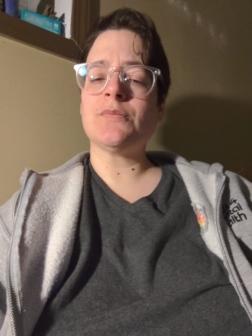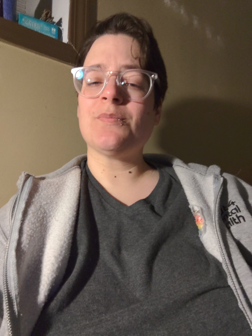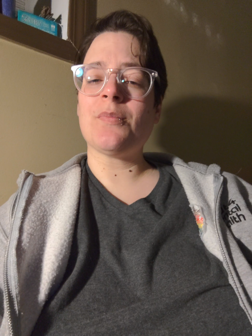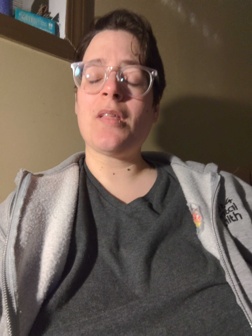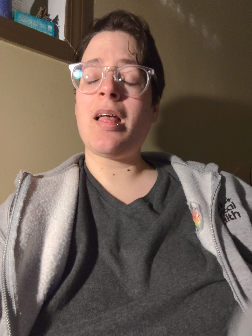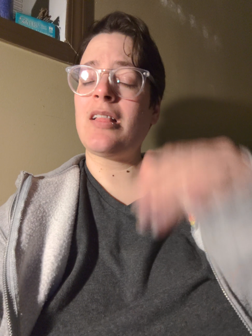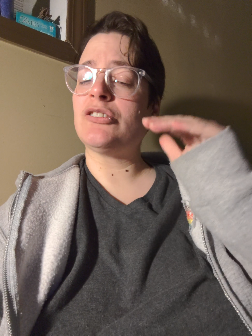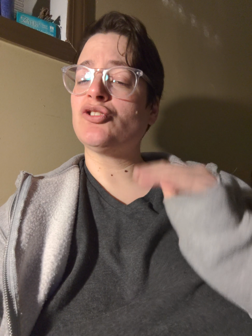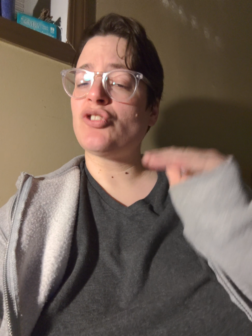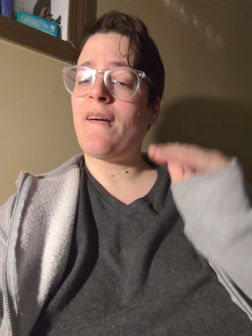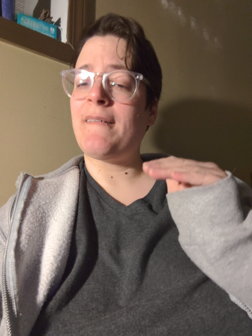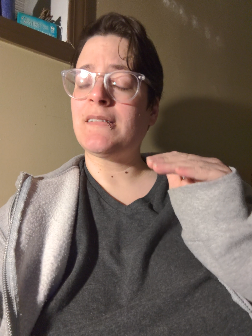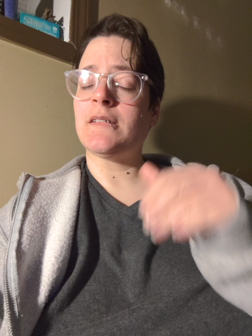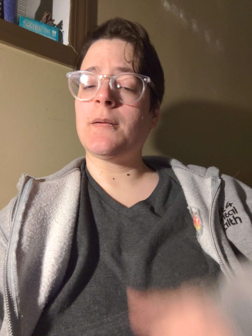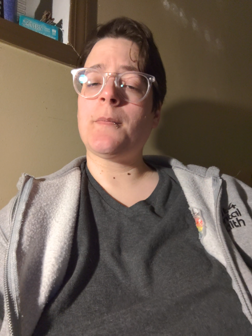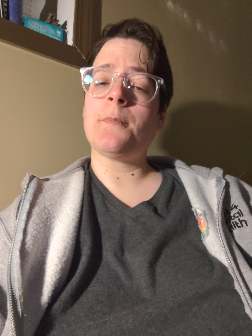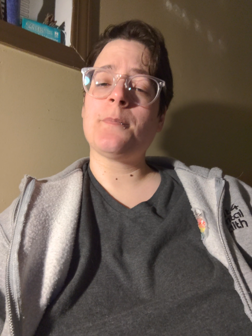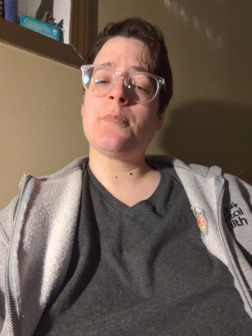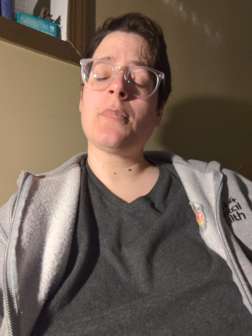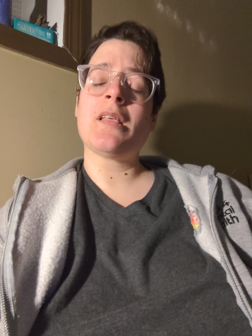child